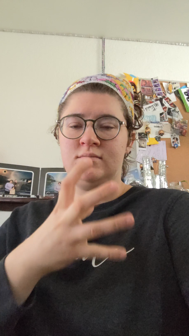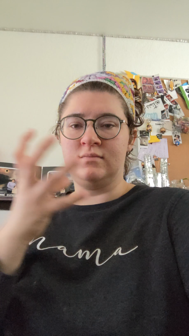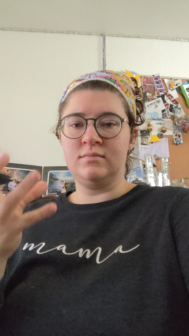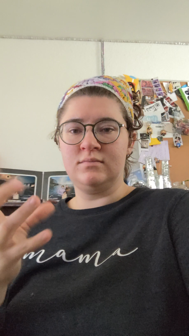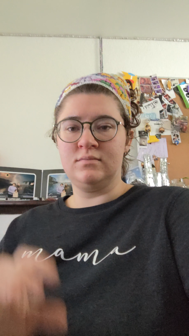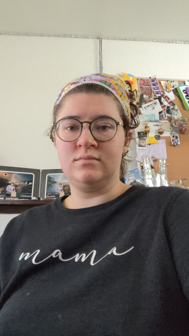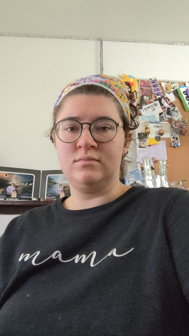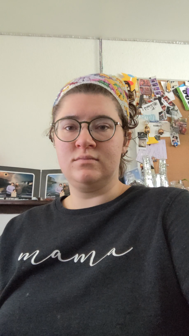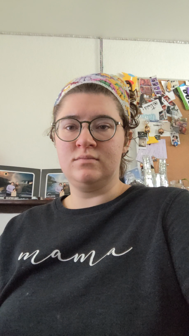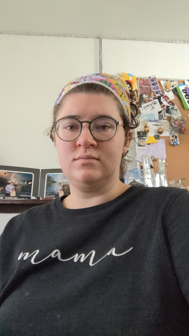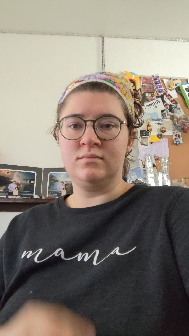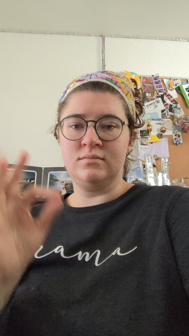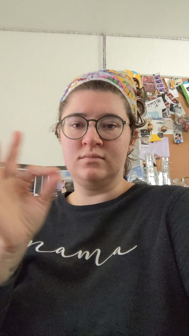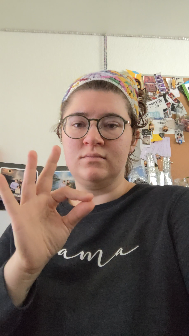fit